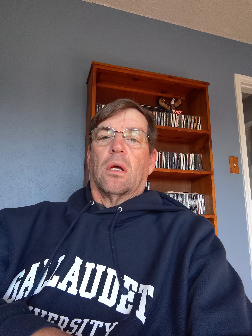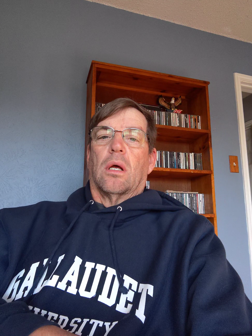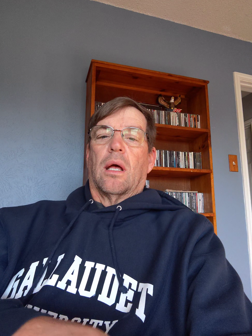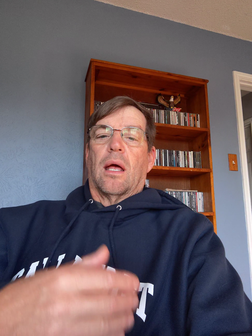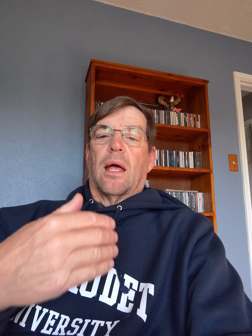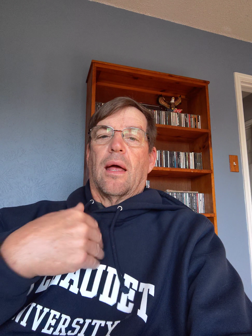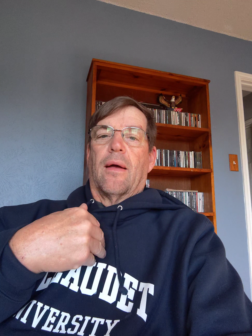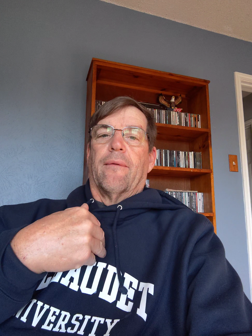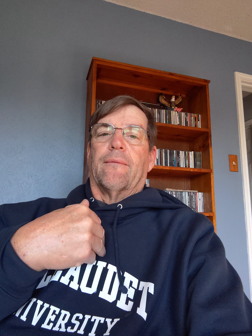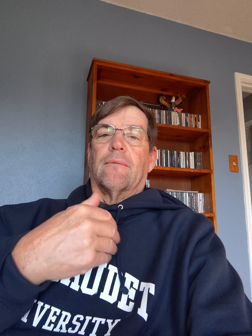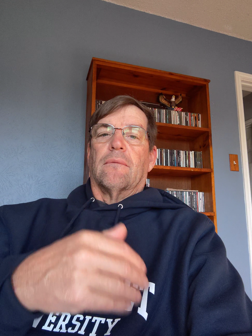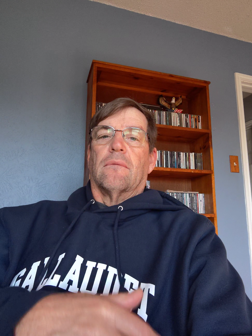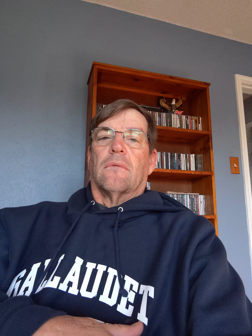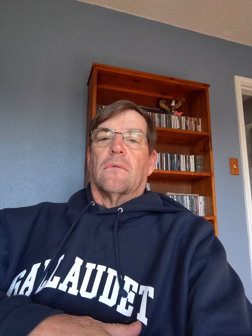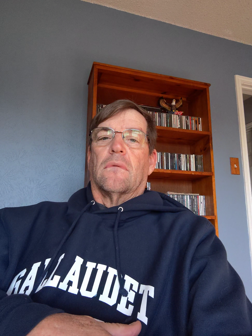have